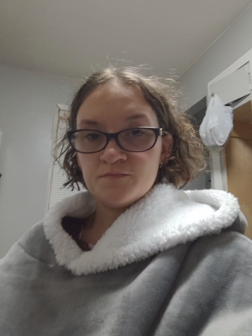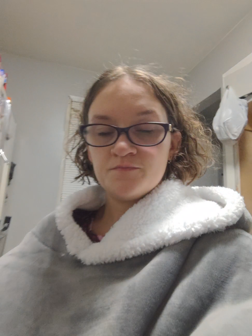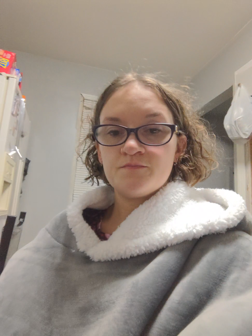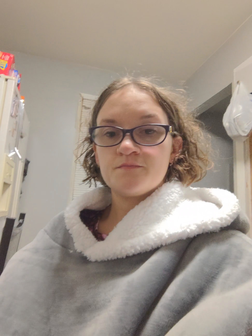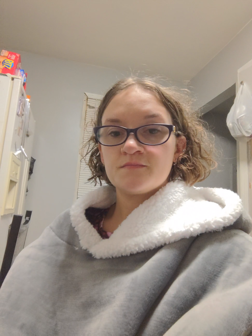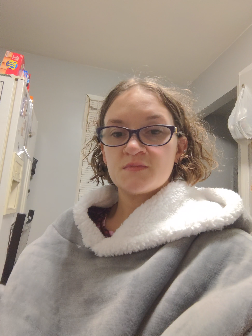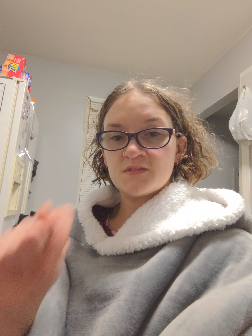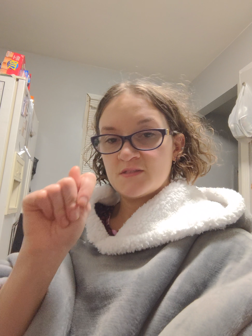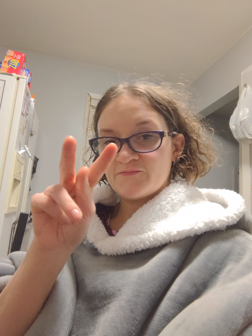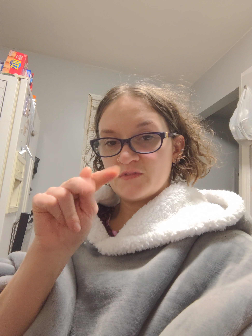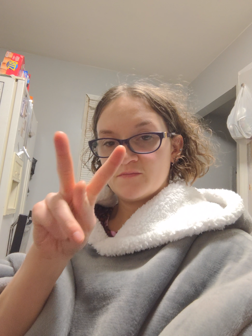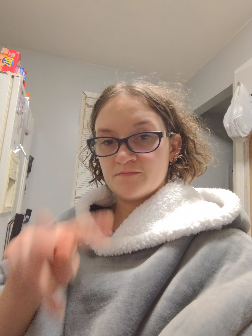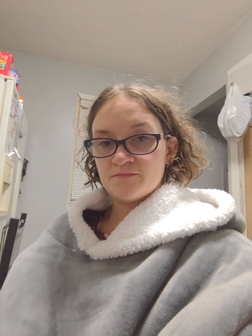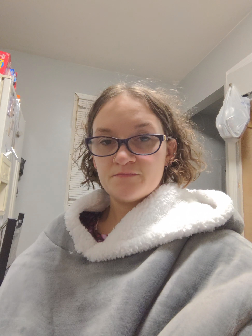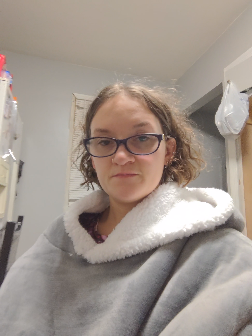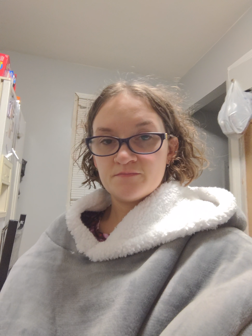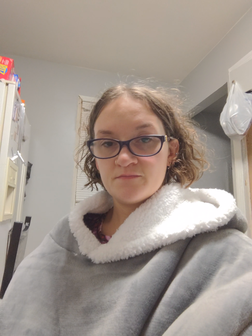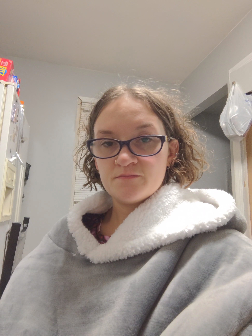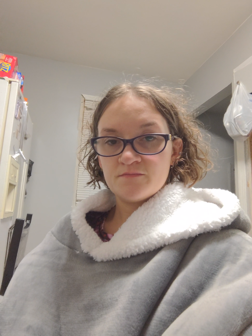TV